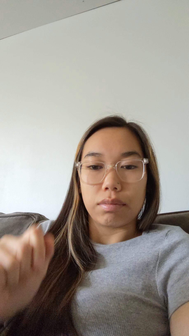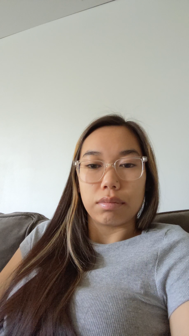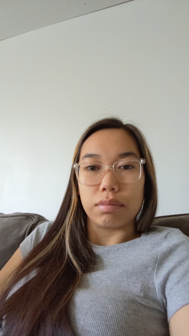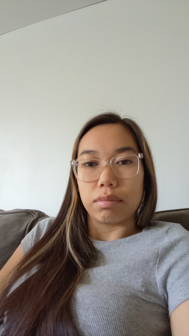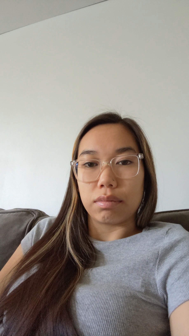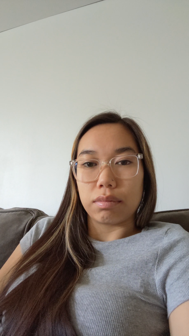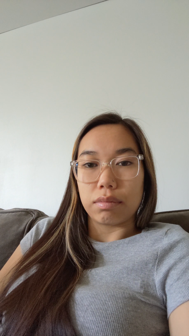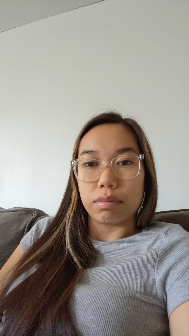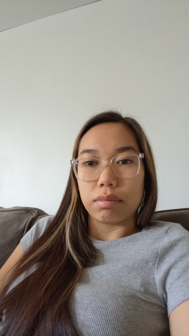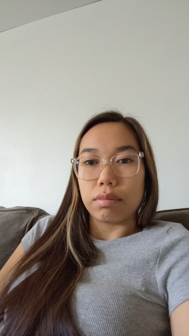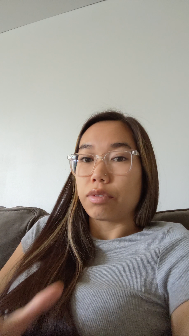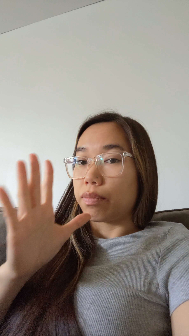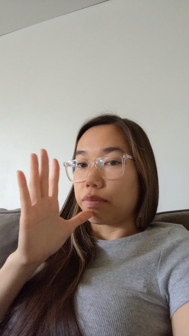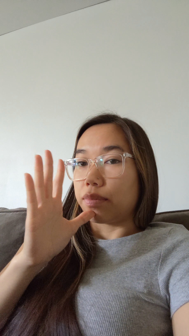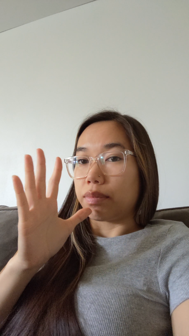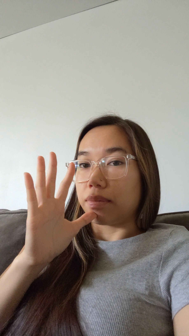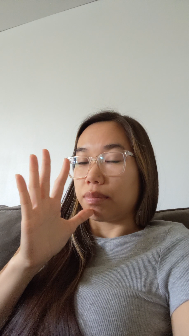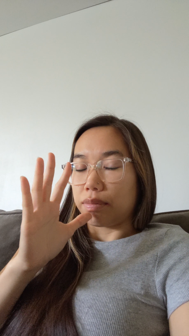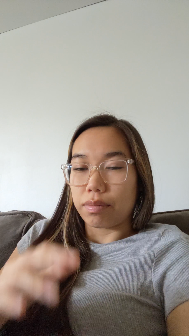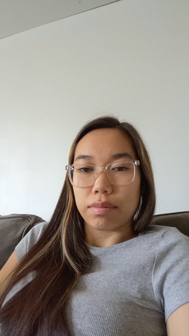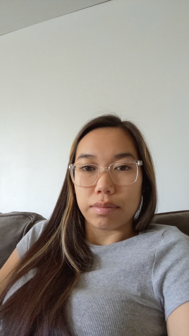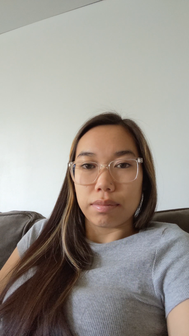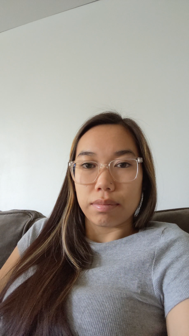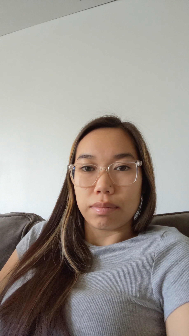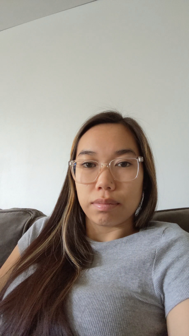mommy